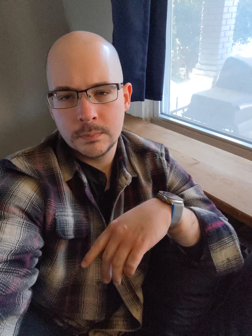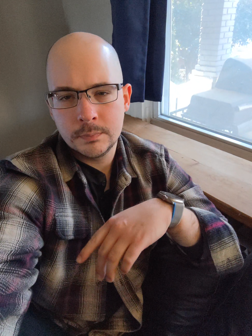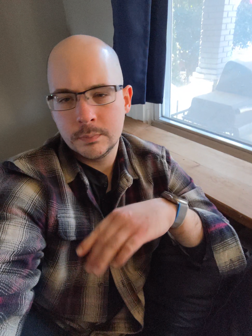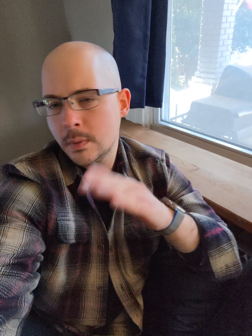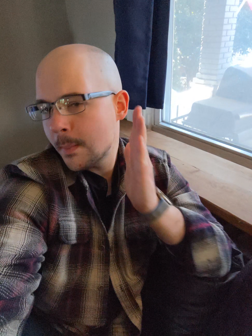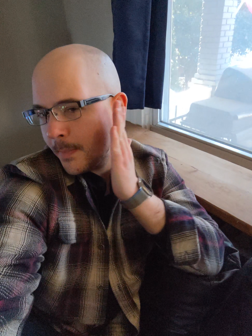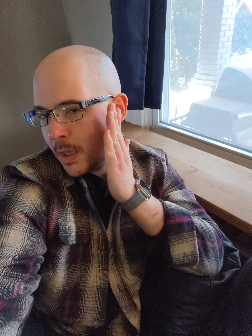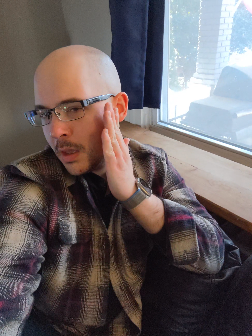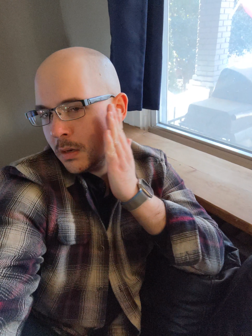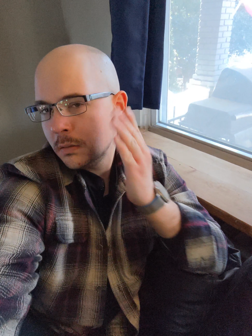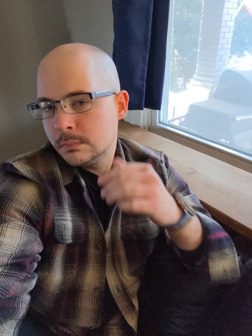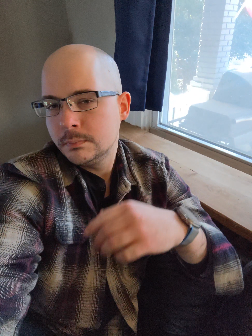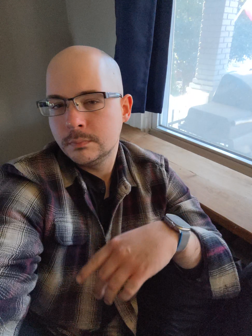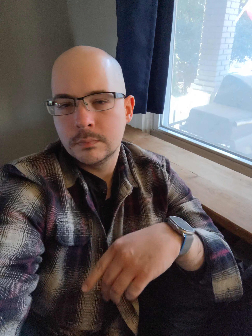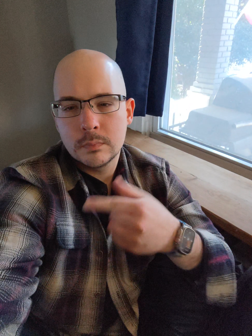bed